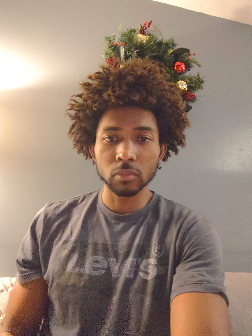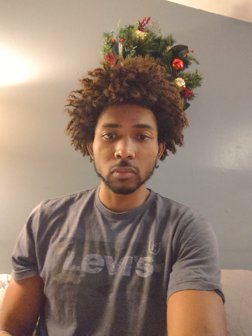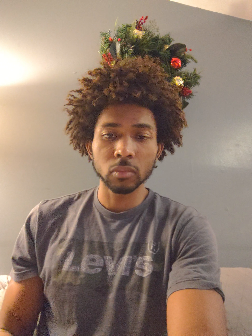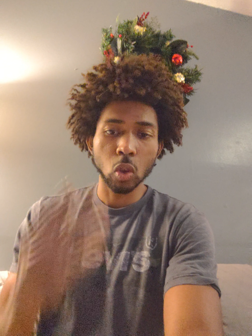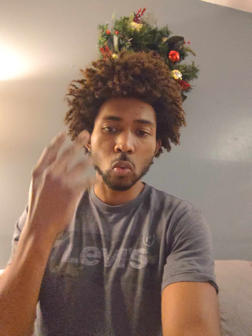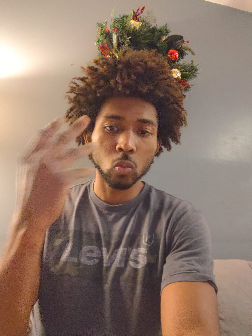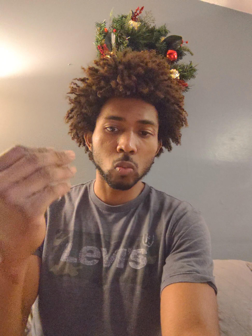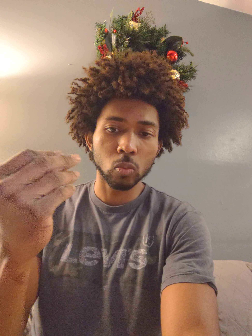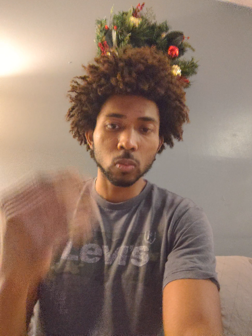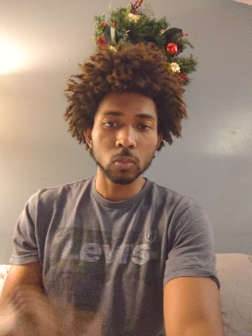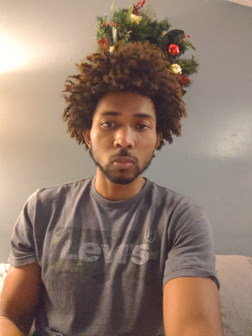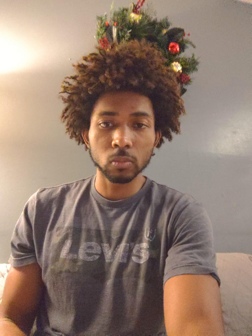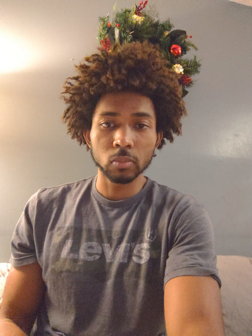go